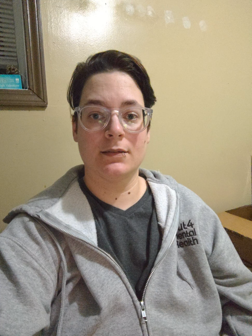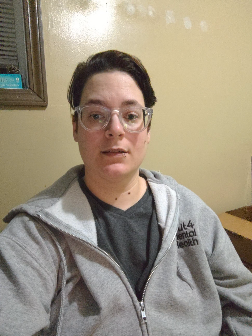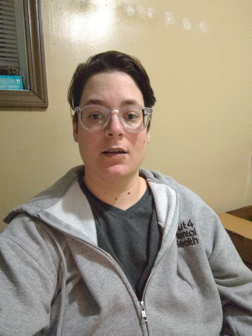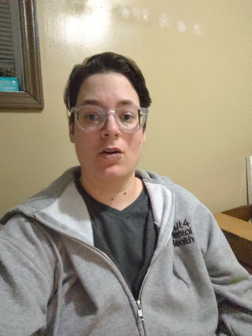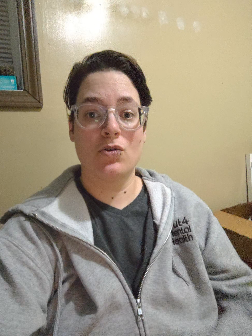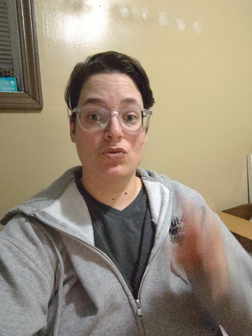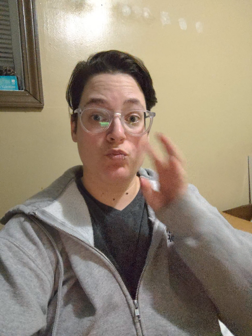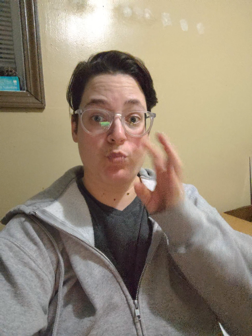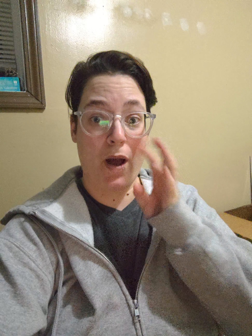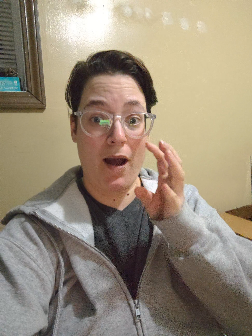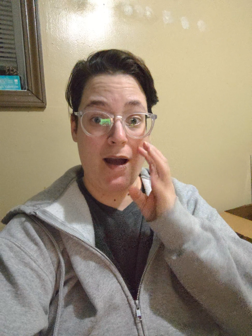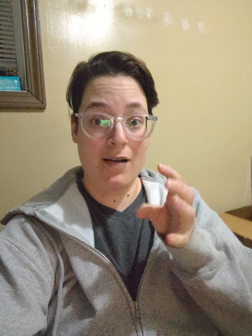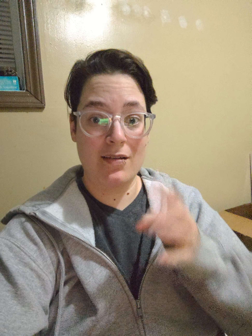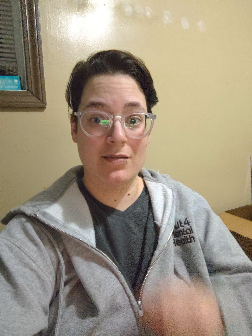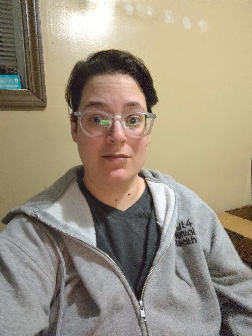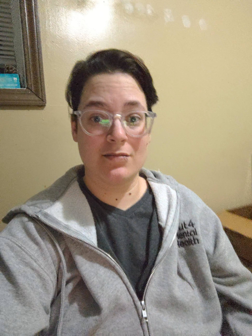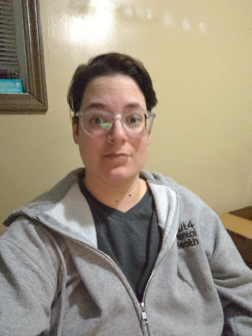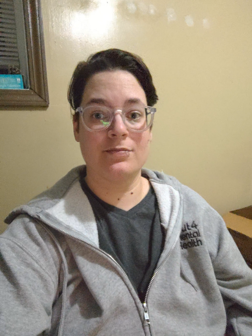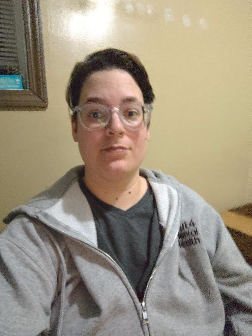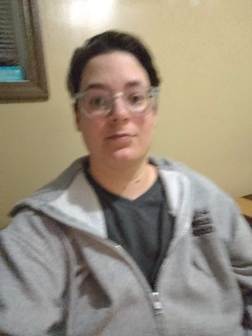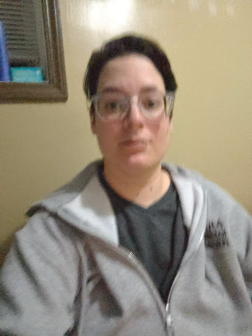cry